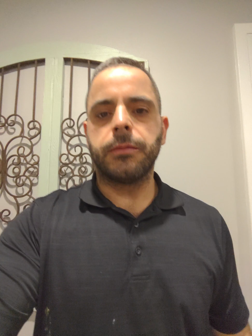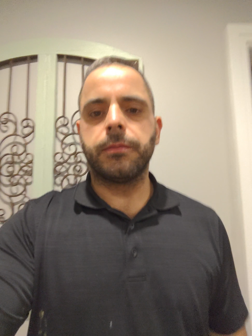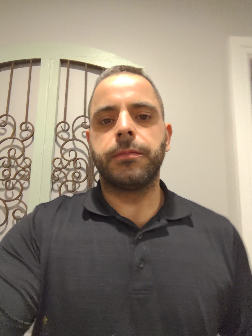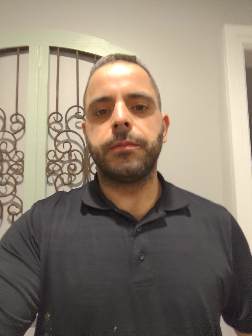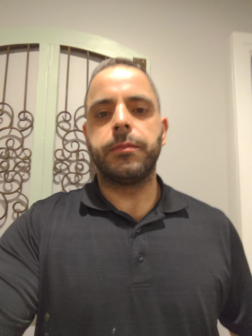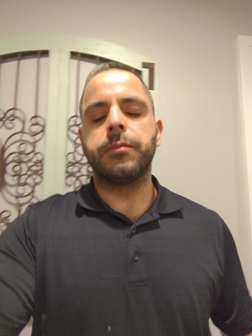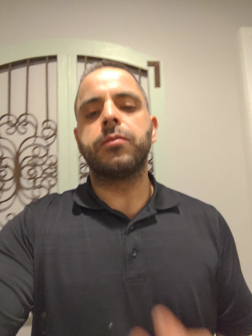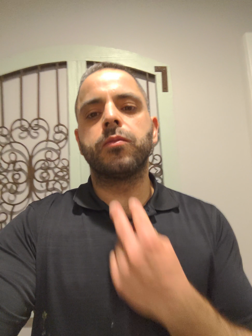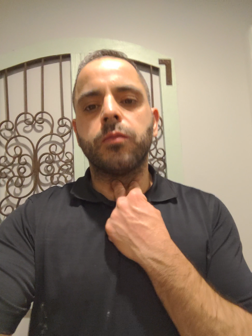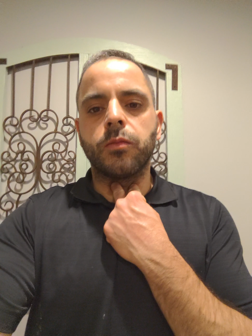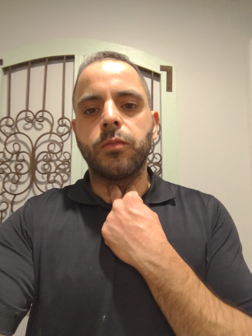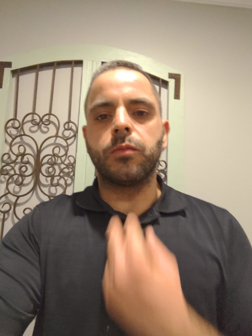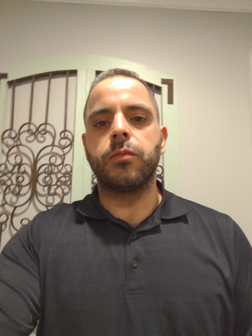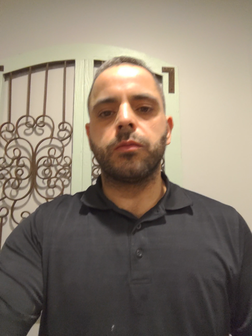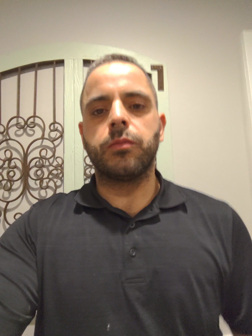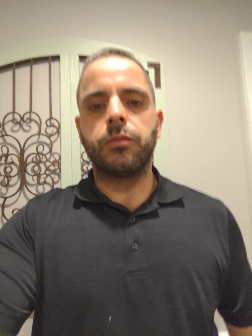stuck